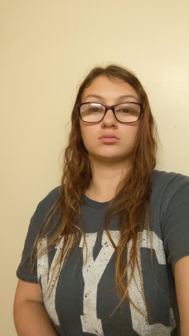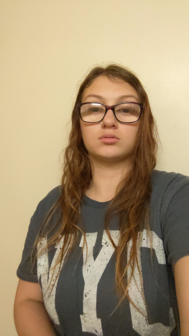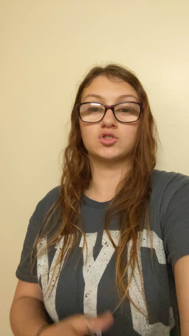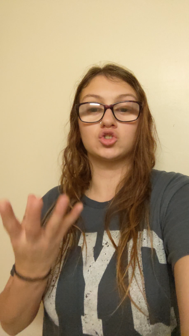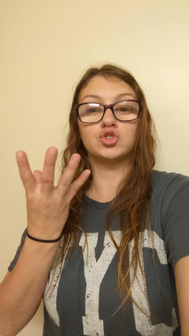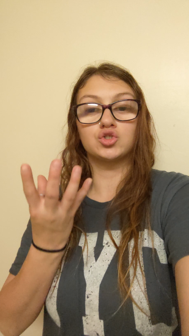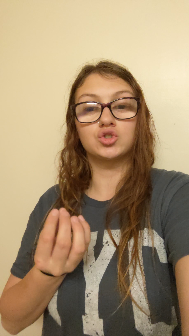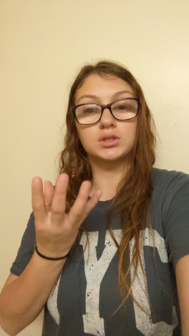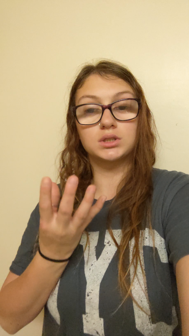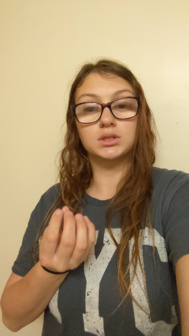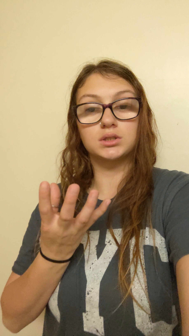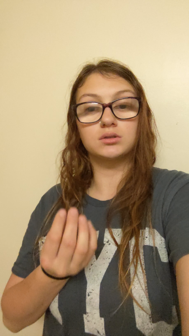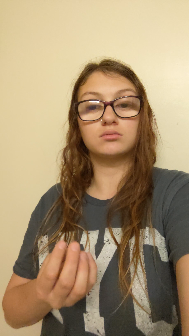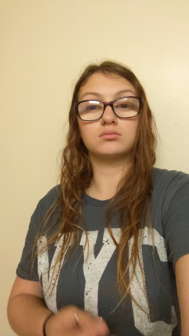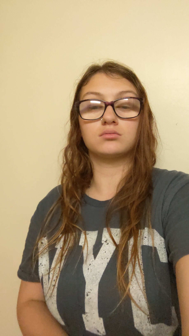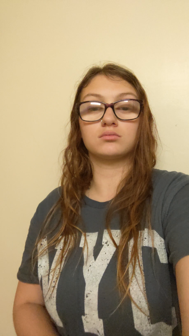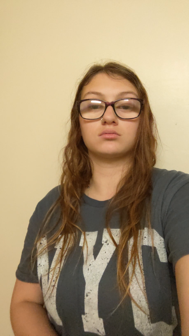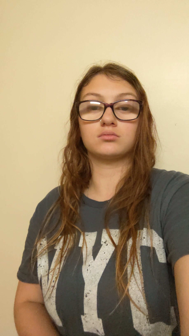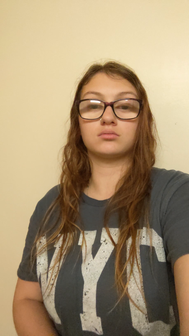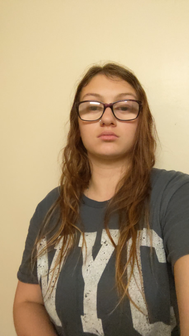gentle